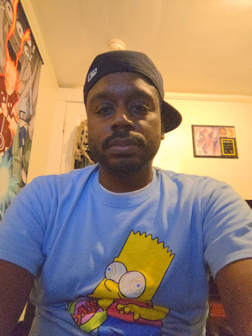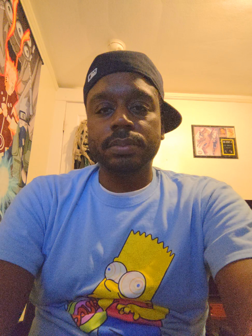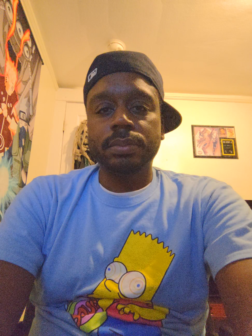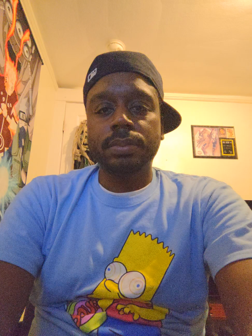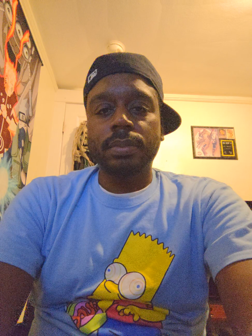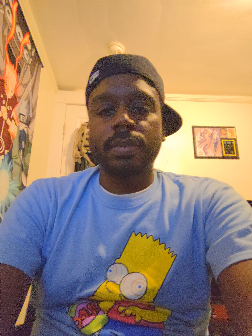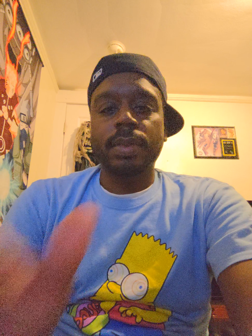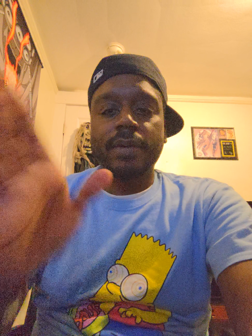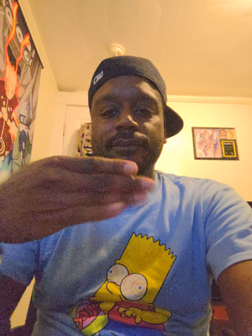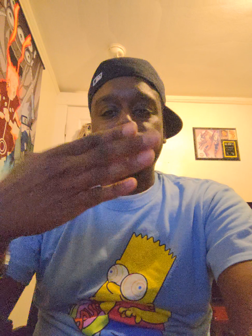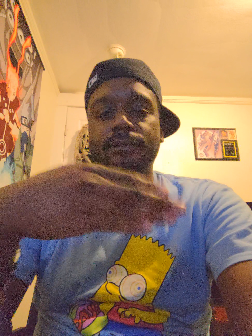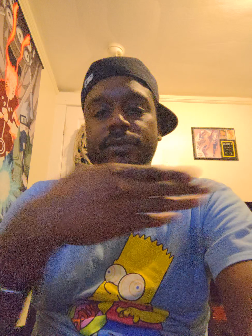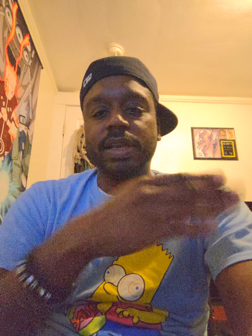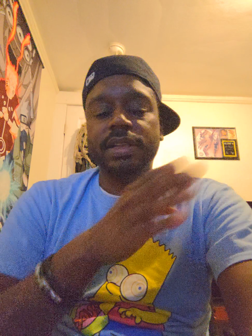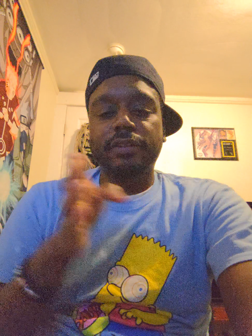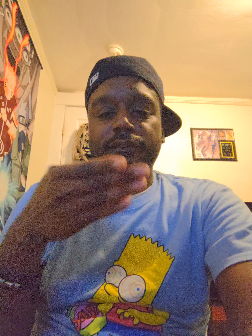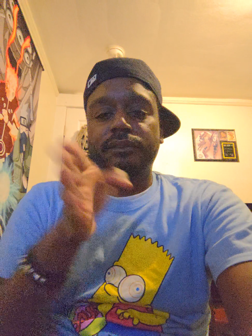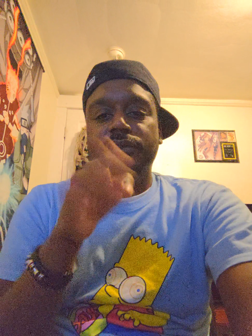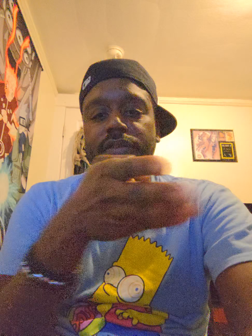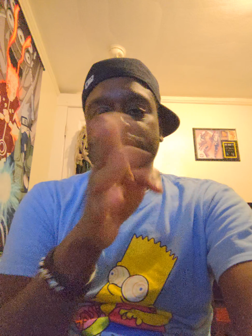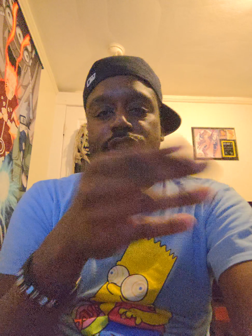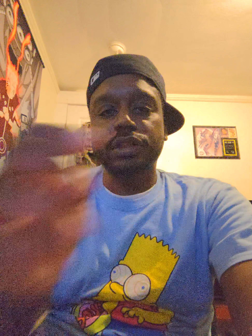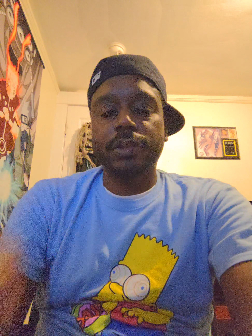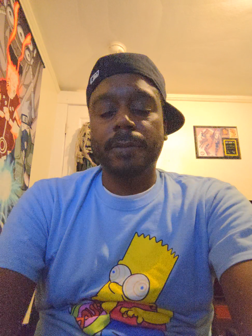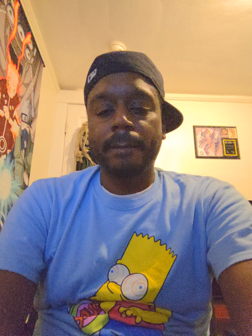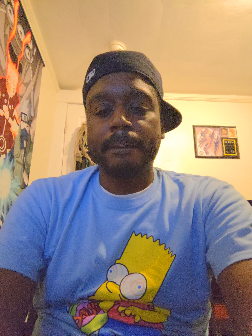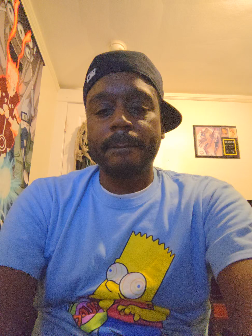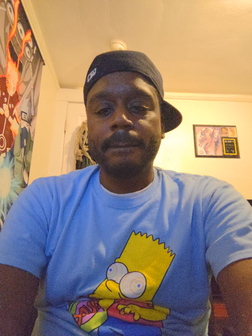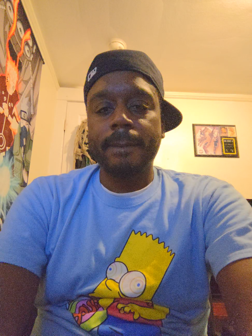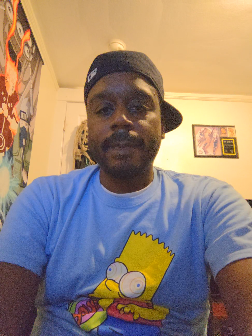fish